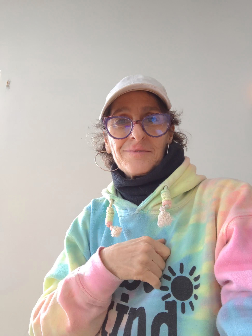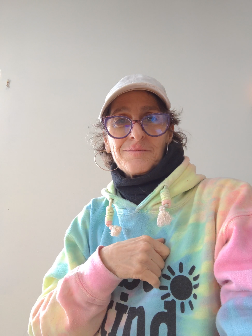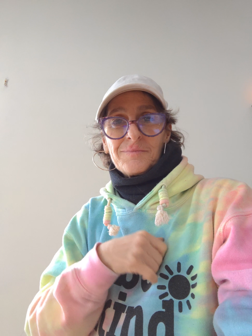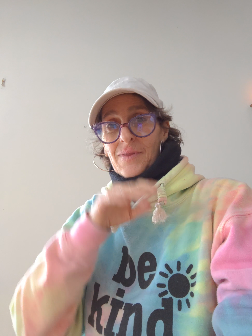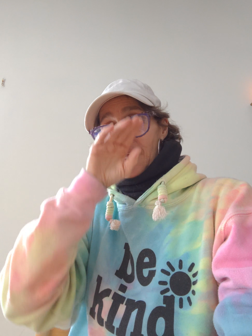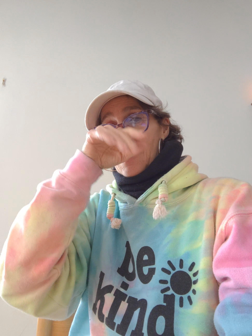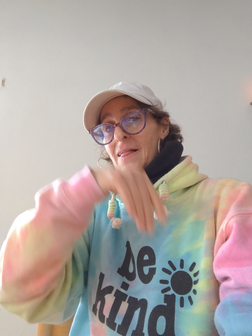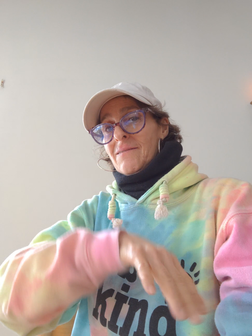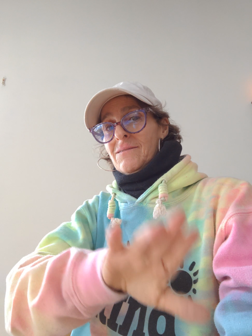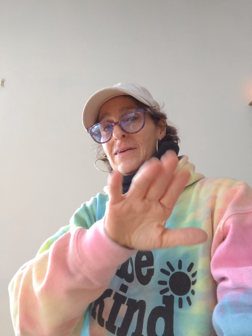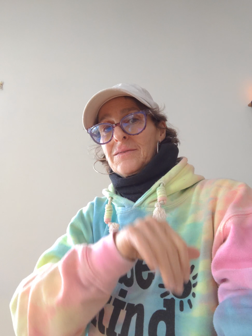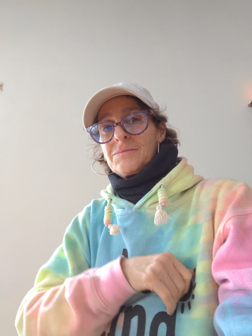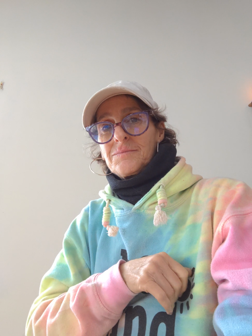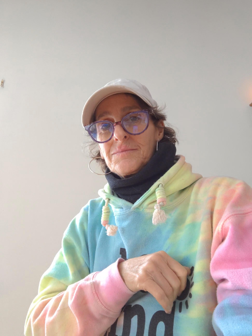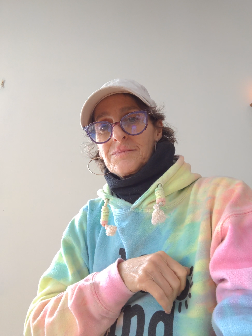elephant